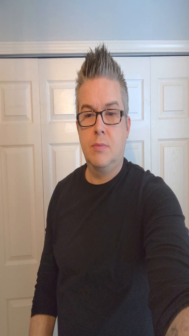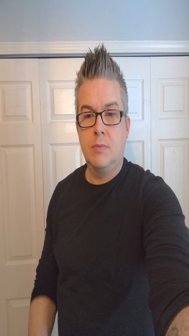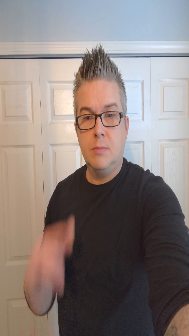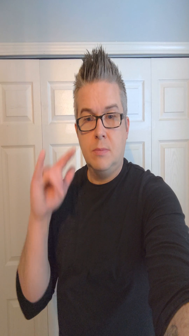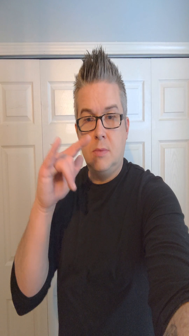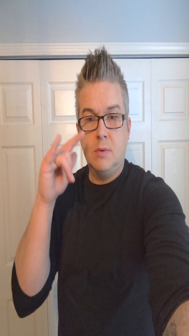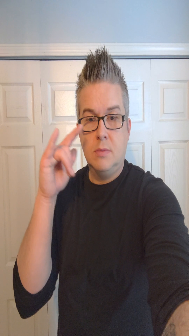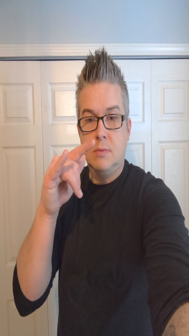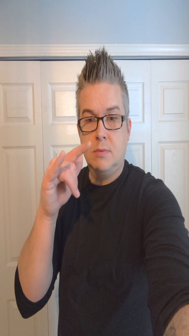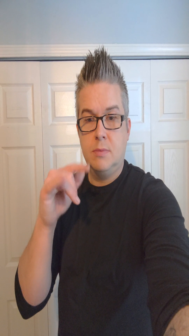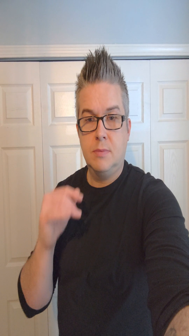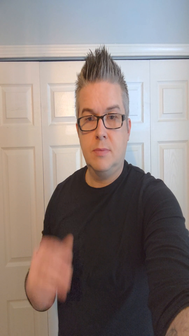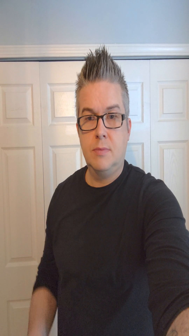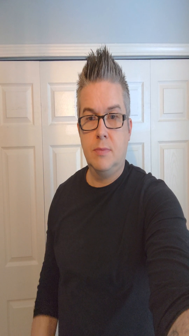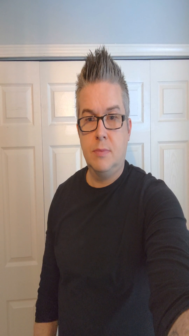airplane